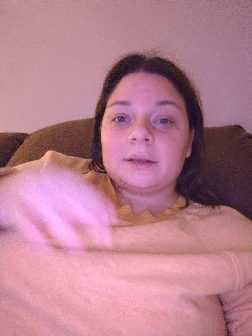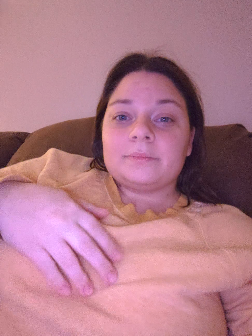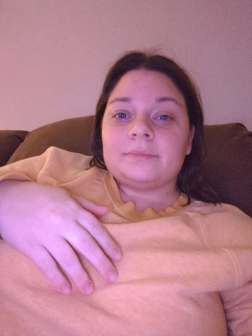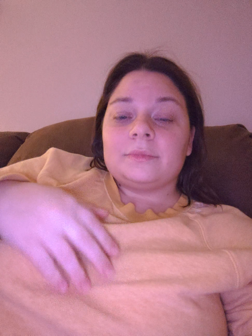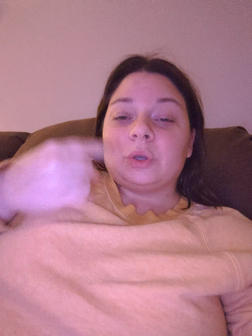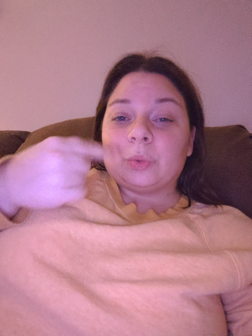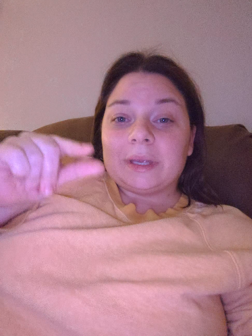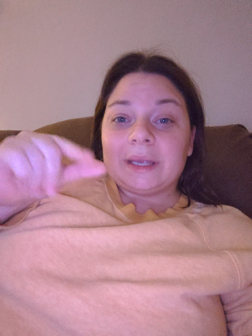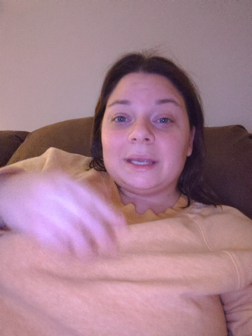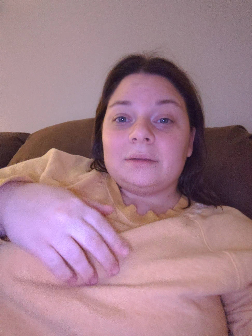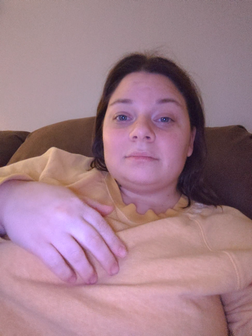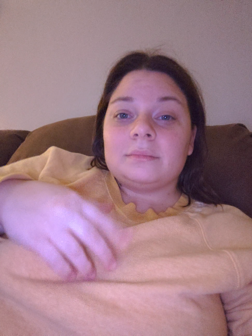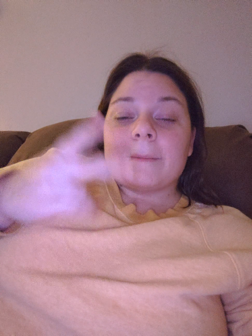green